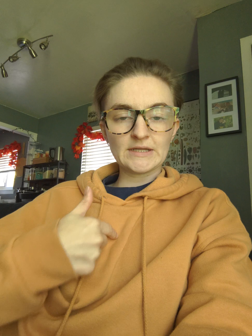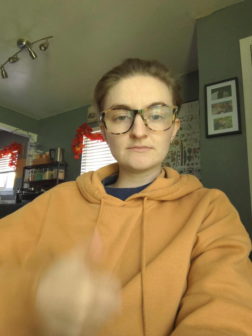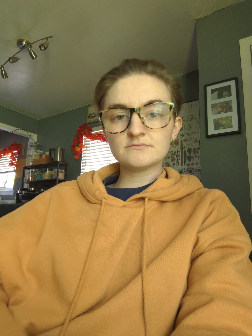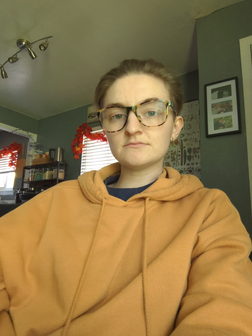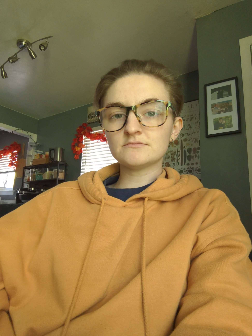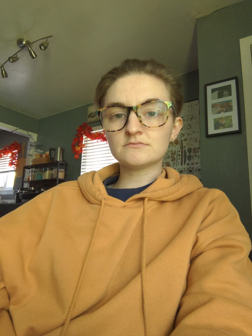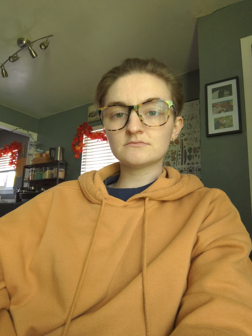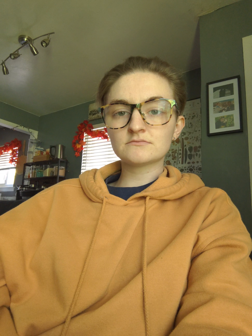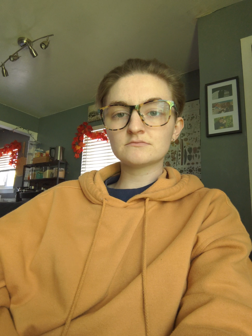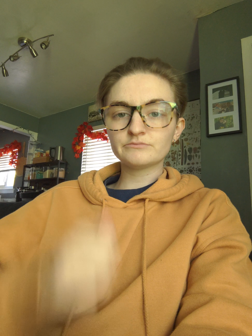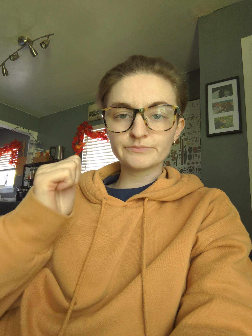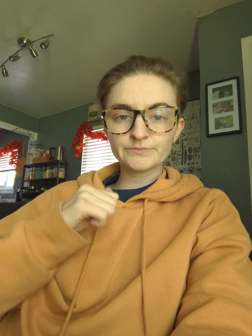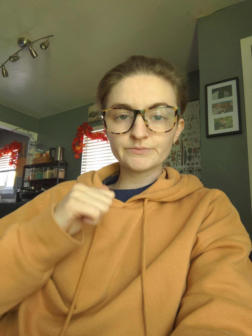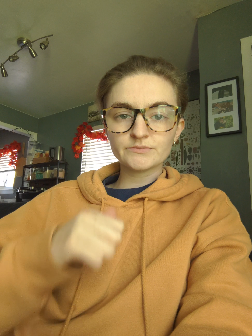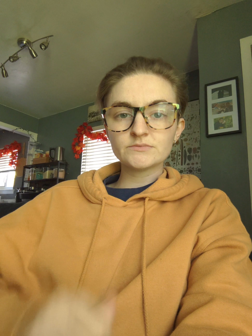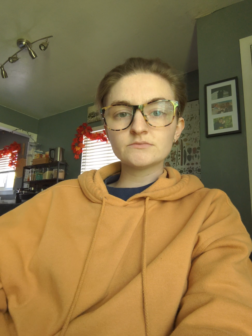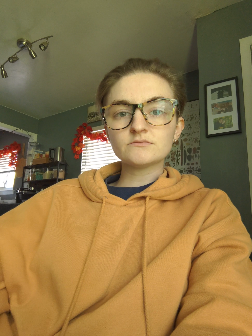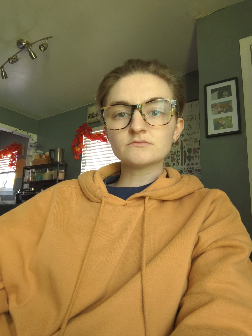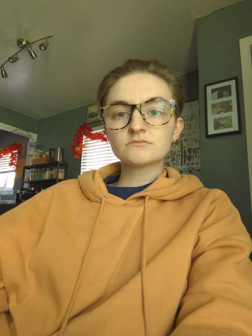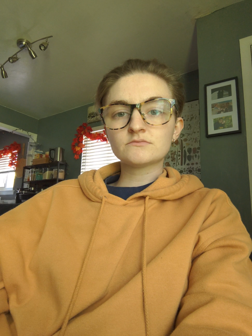rock